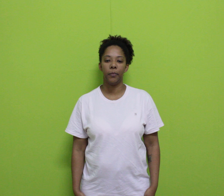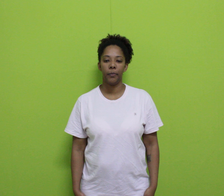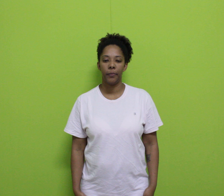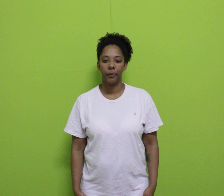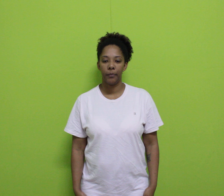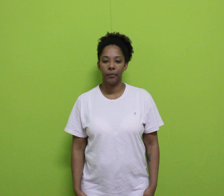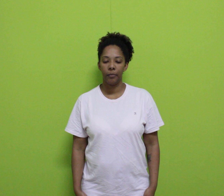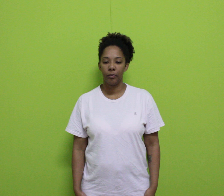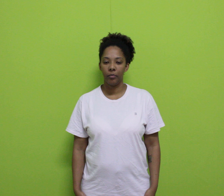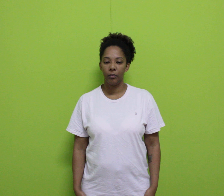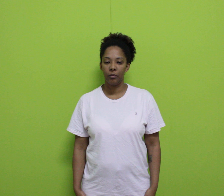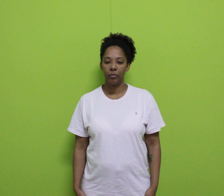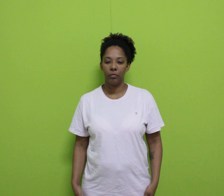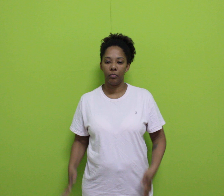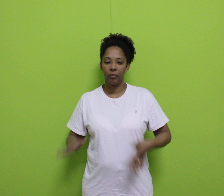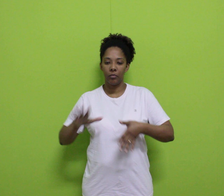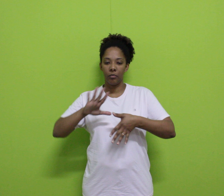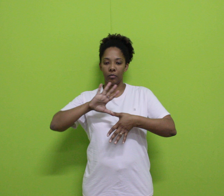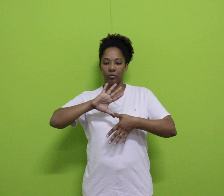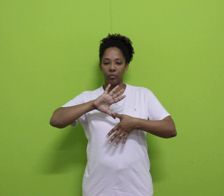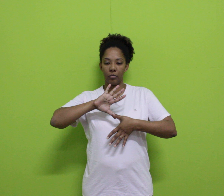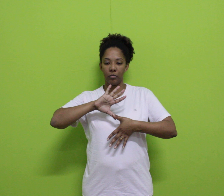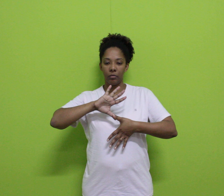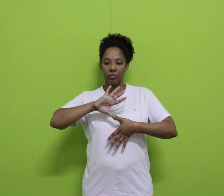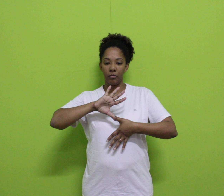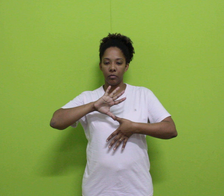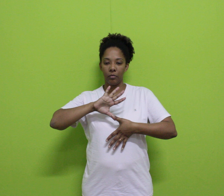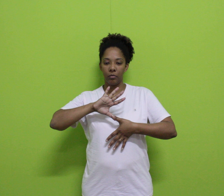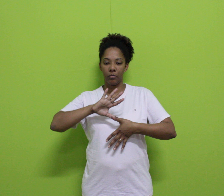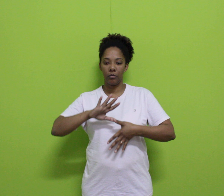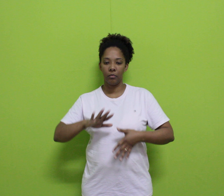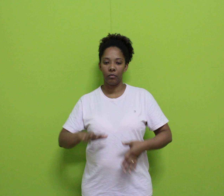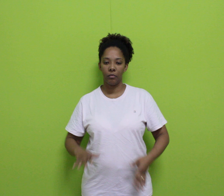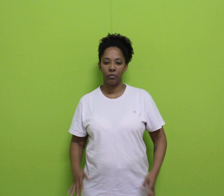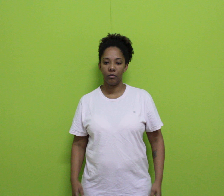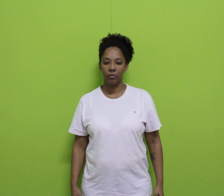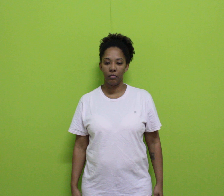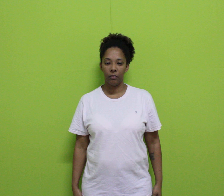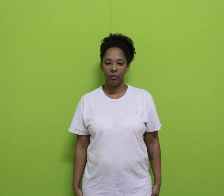América